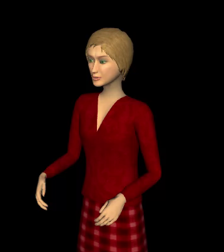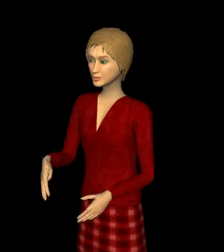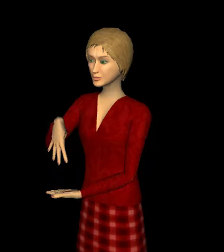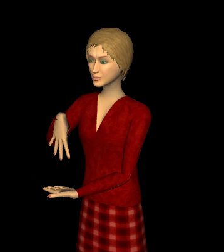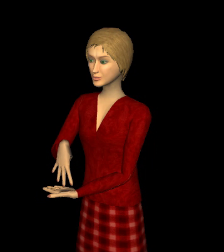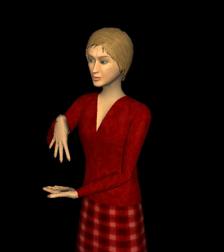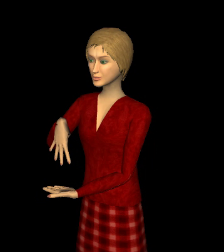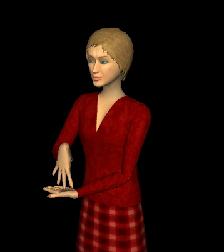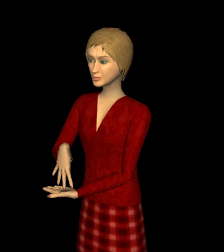أثينا